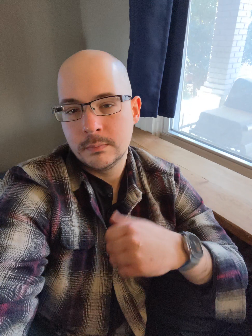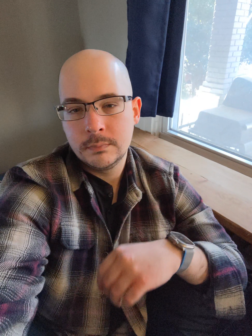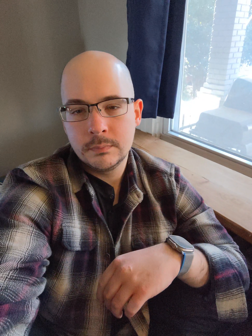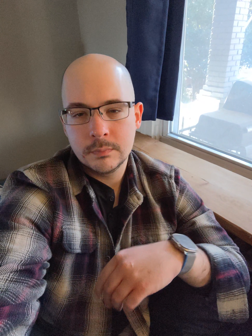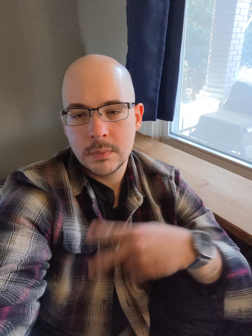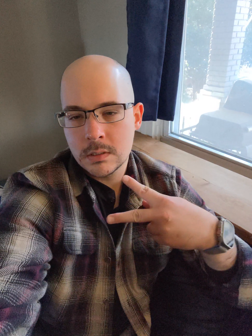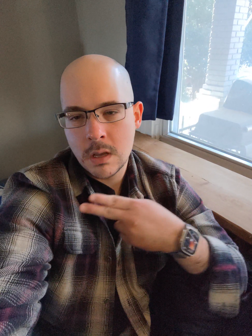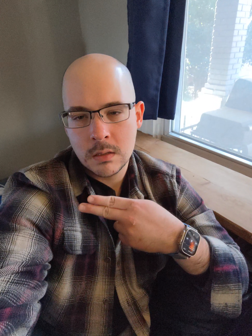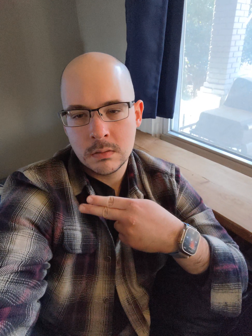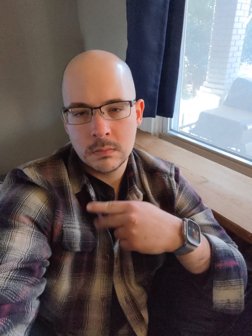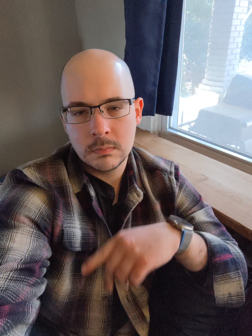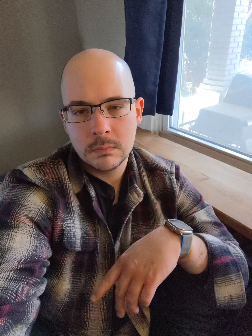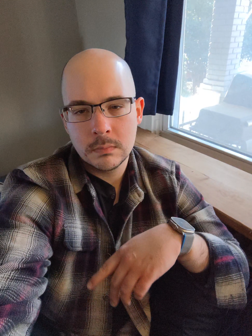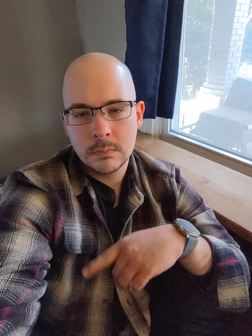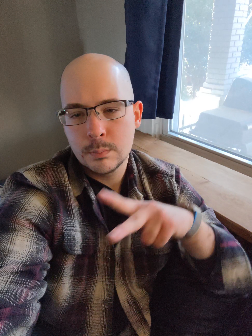cut